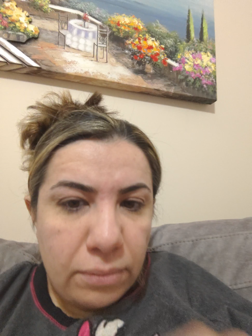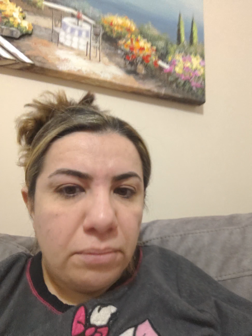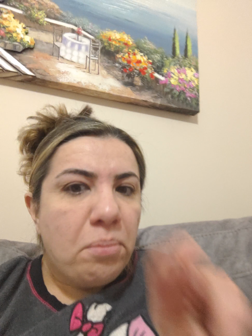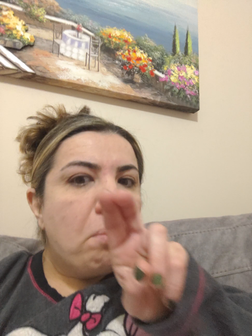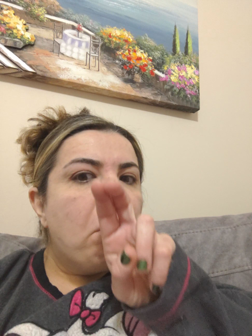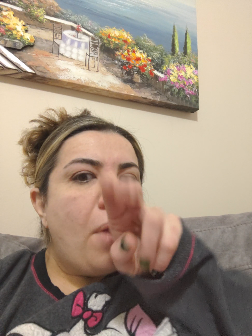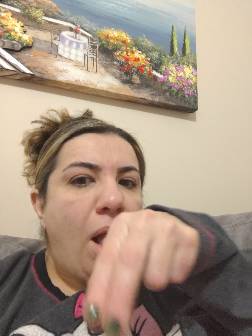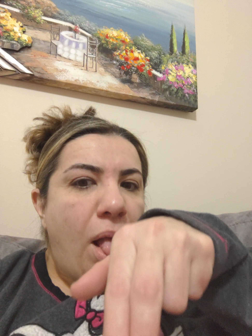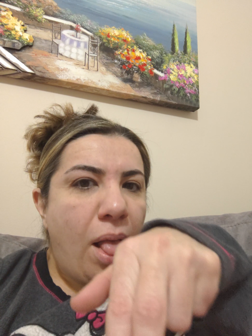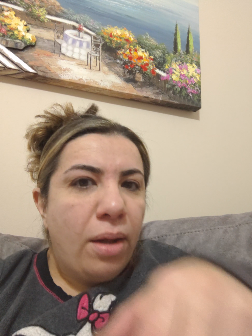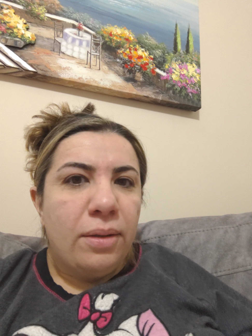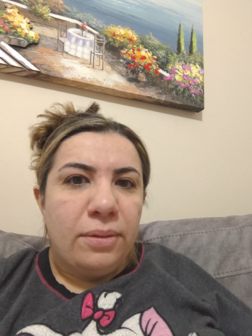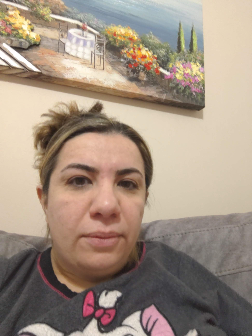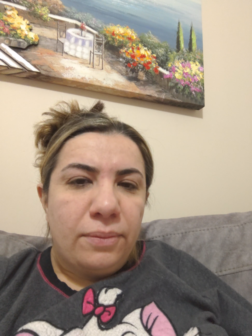tongue